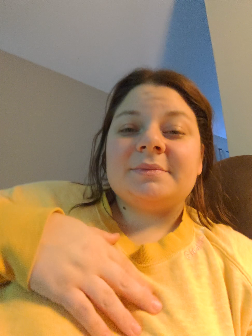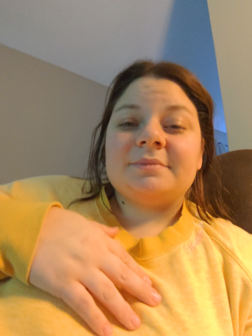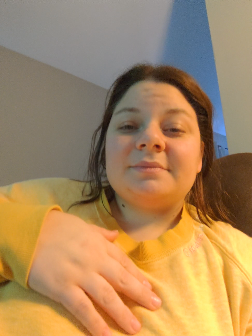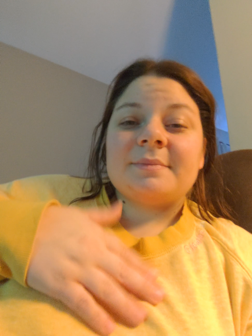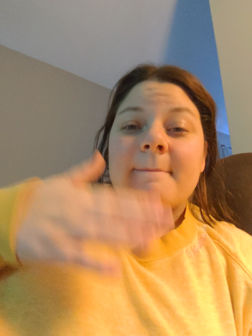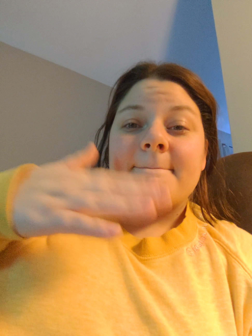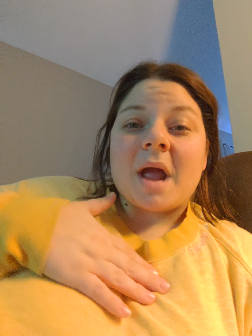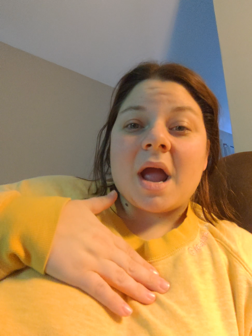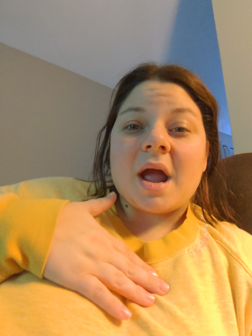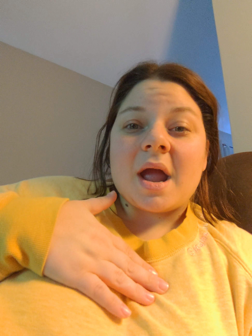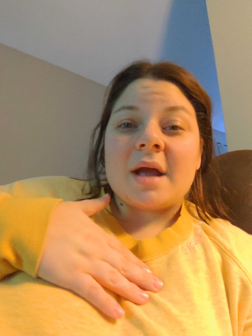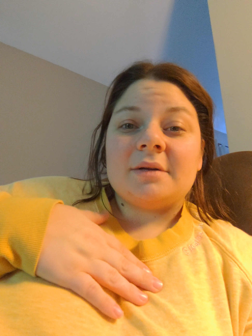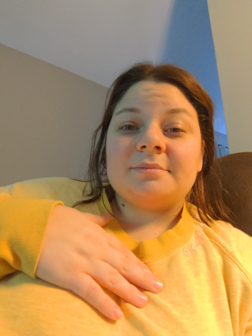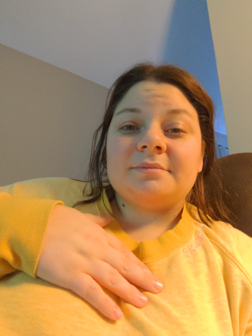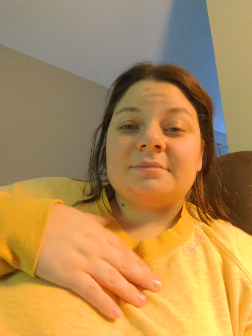my